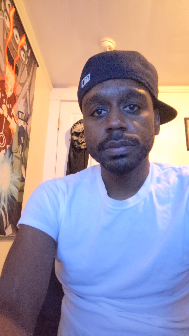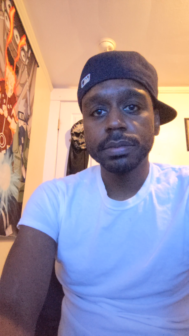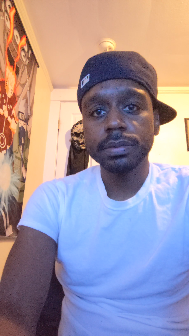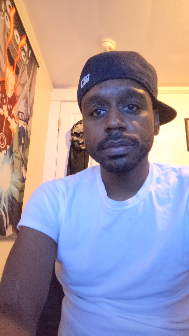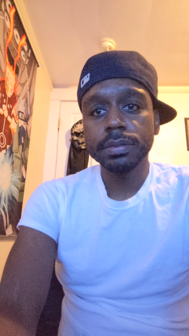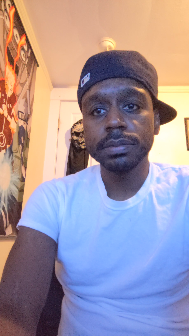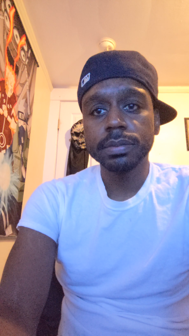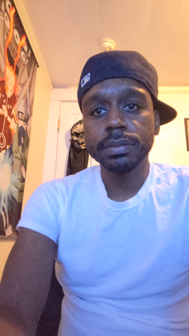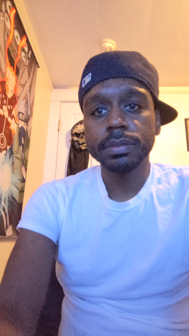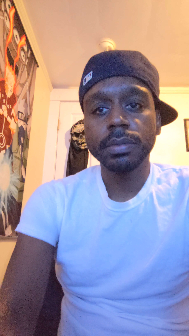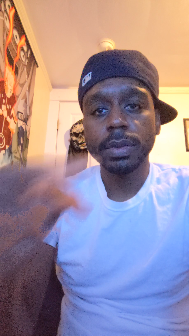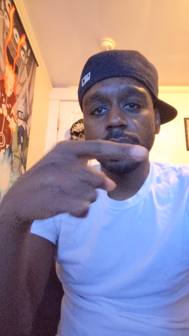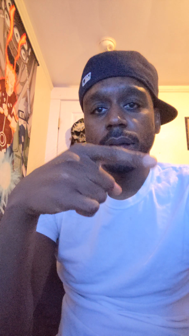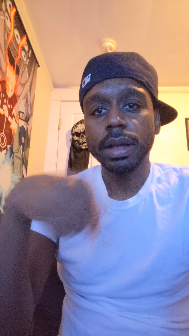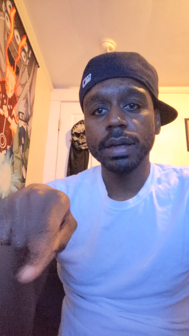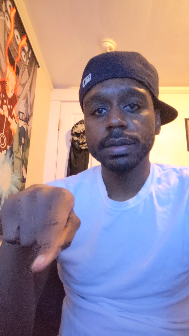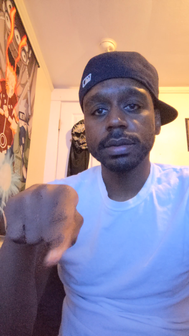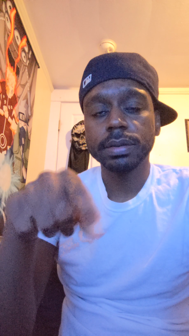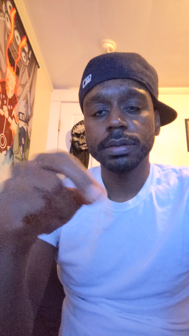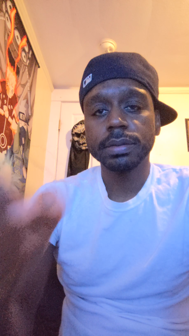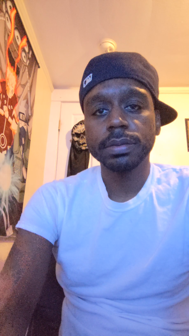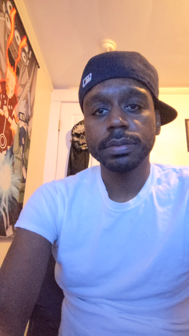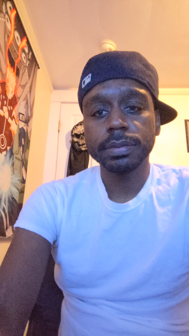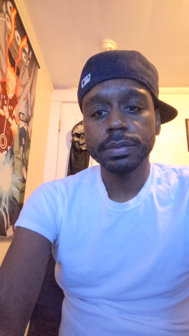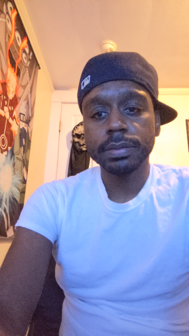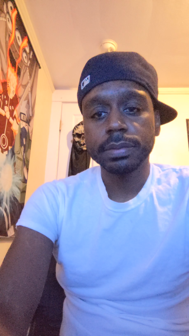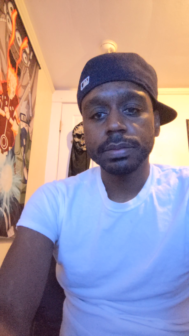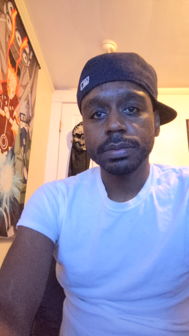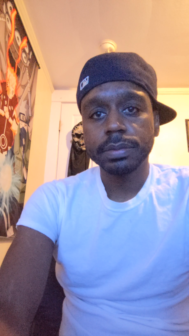cut